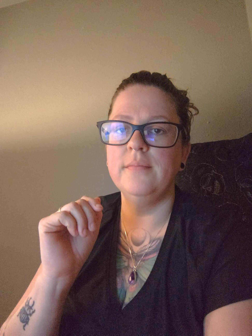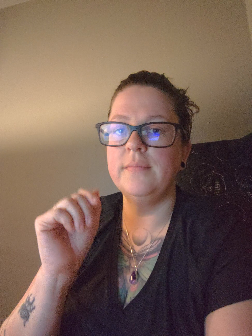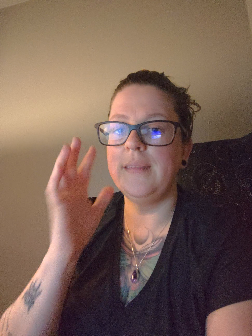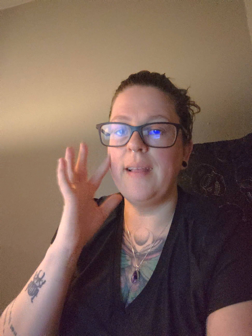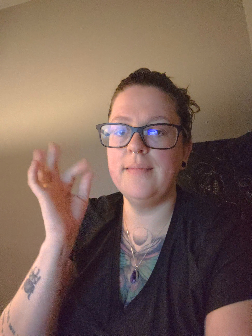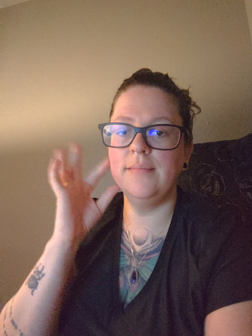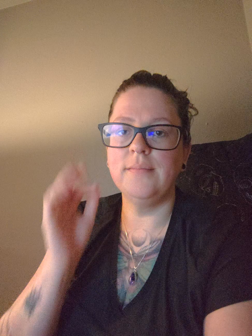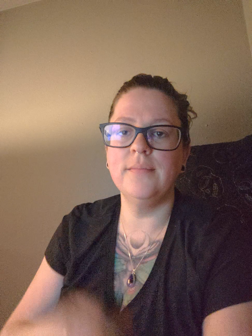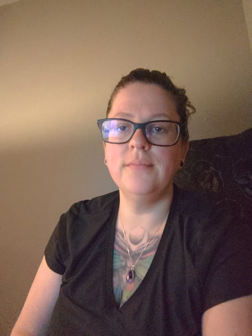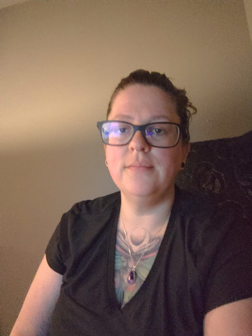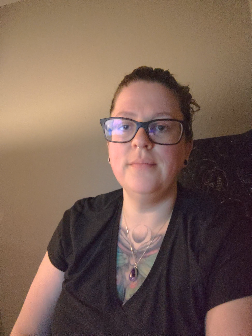cat